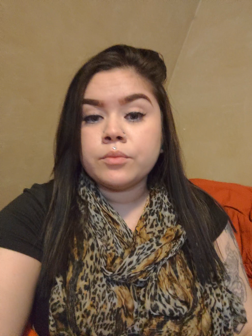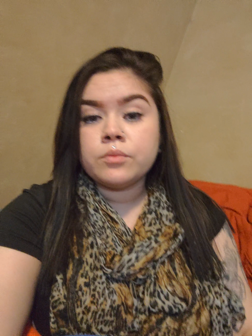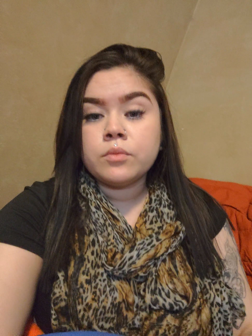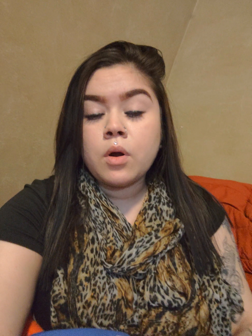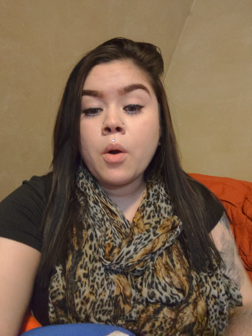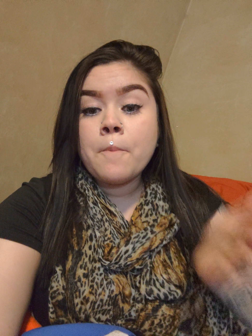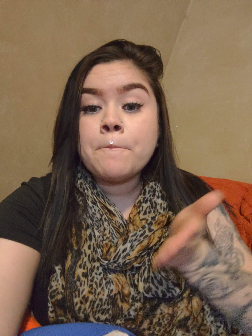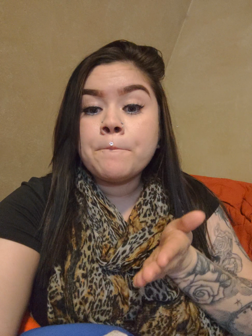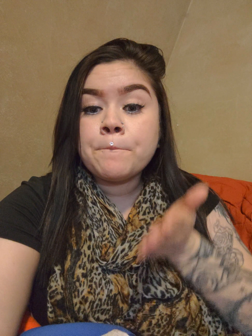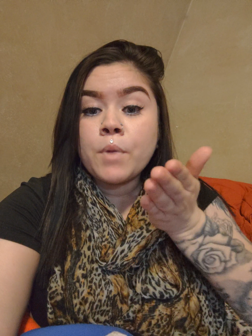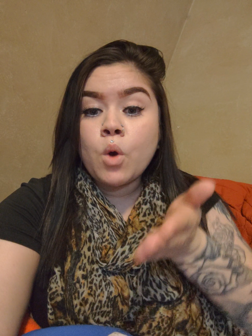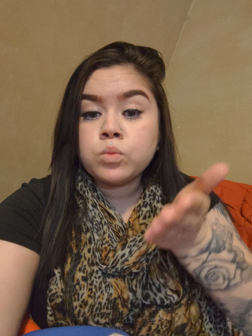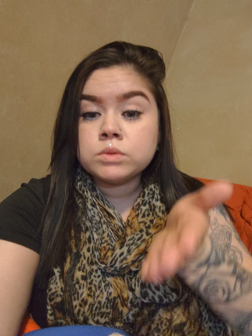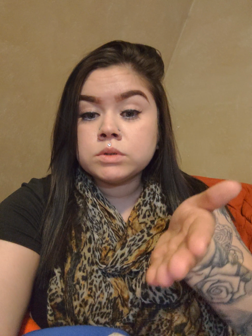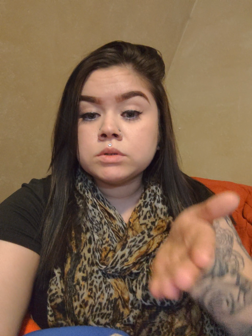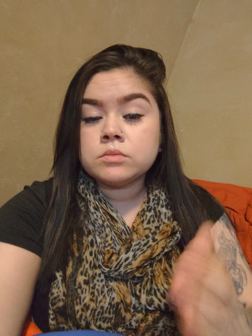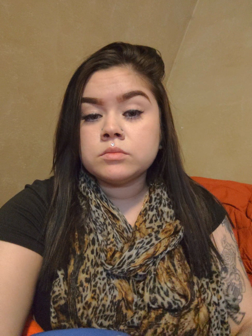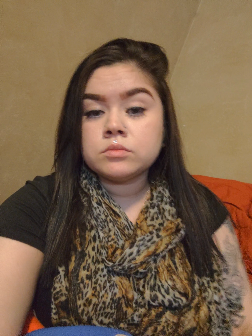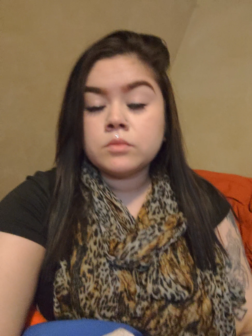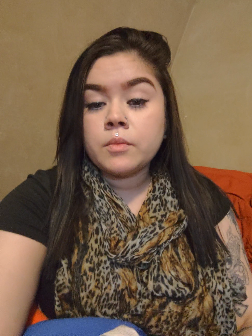boat